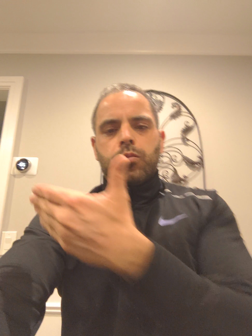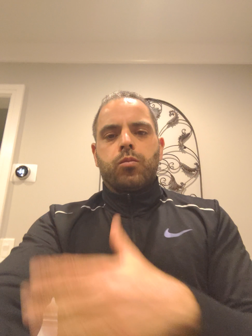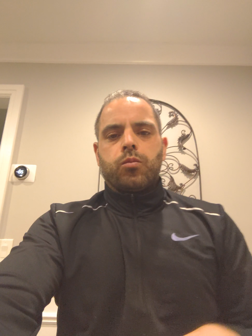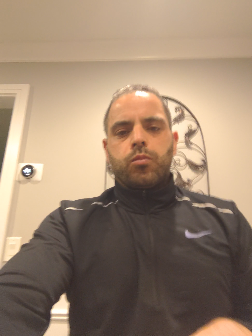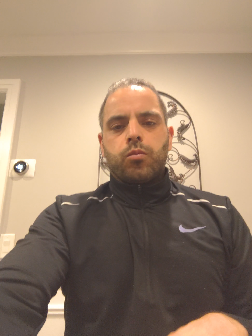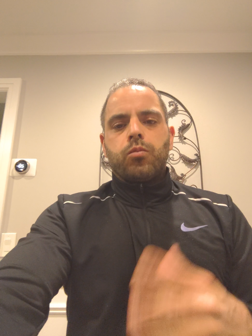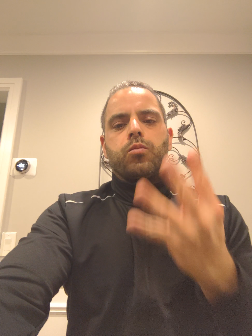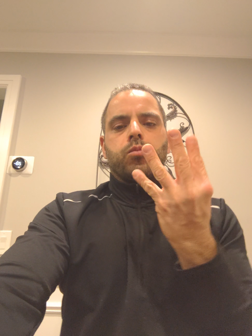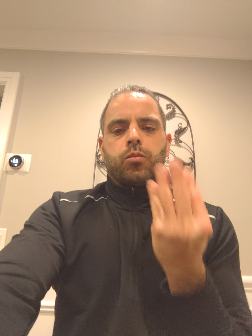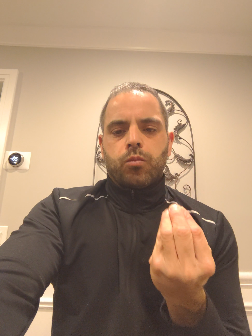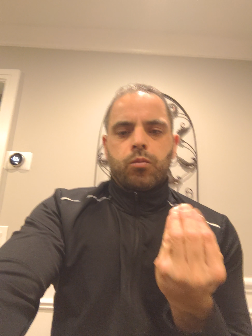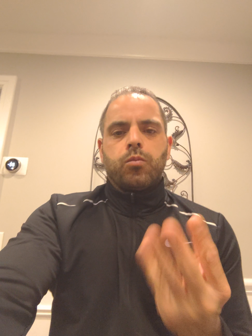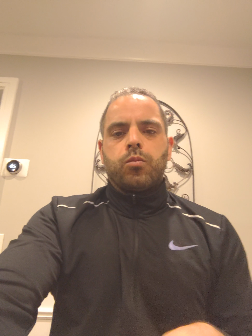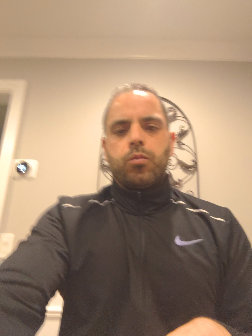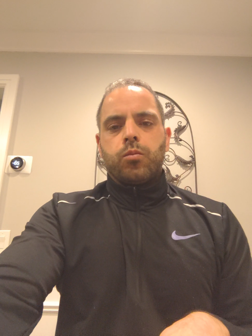wet